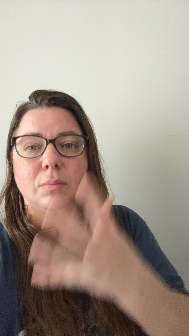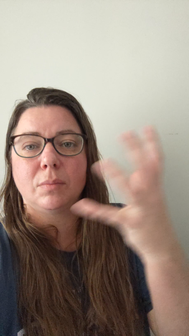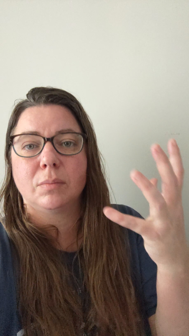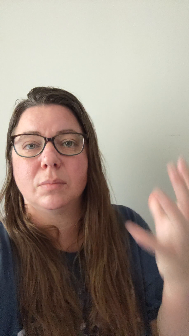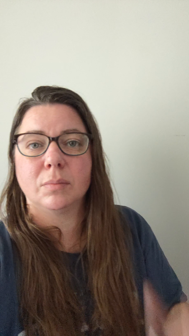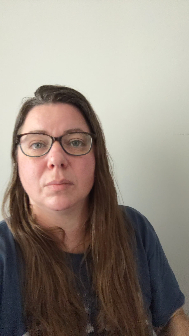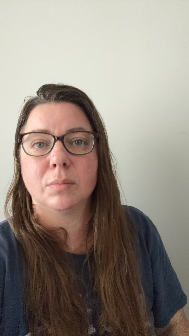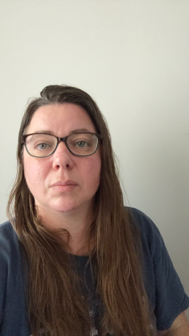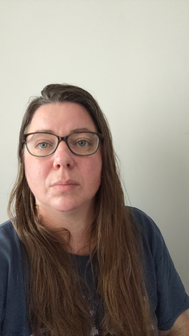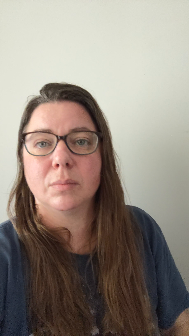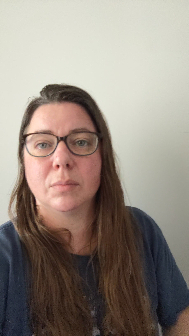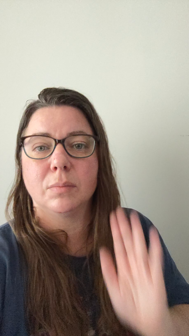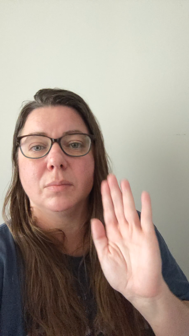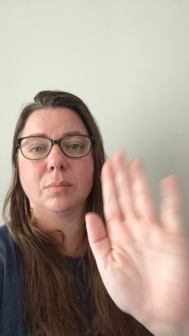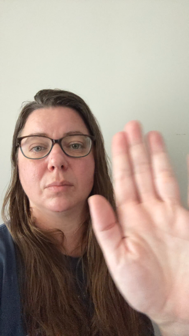push